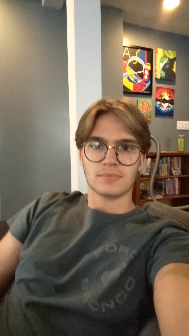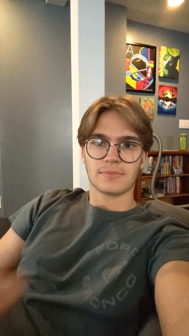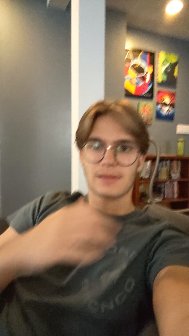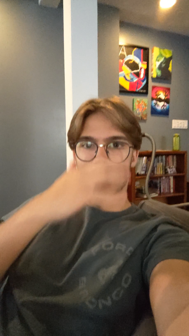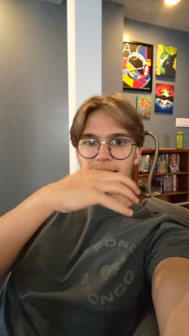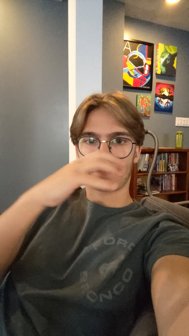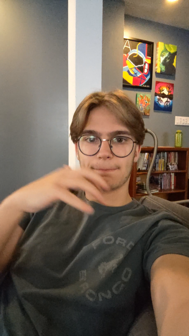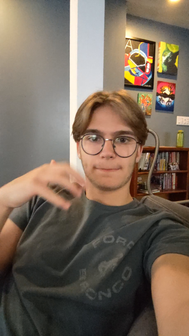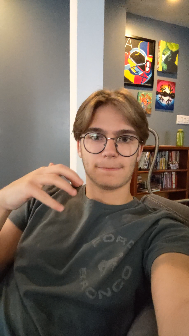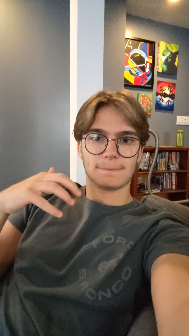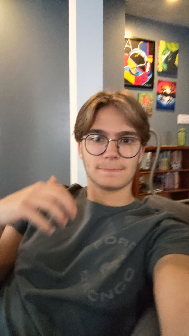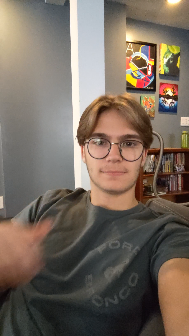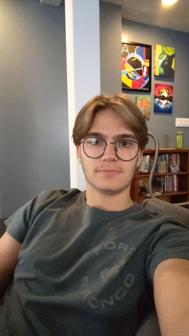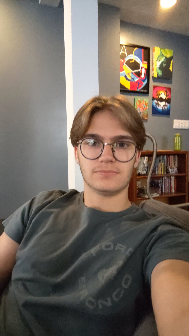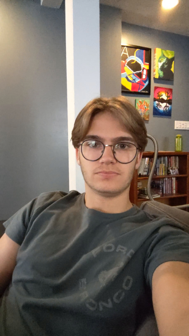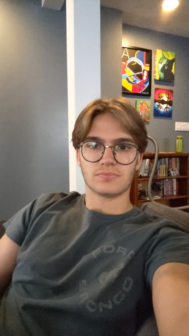grapes